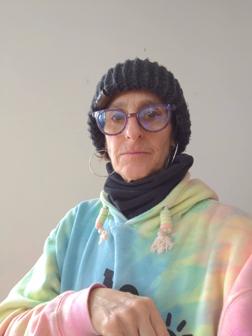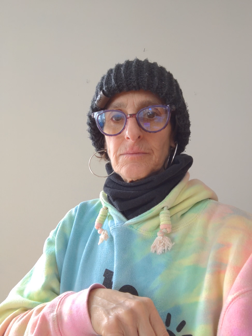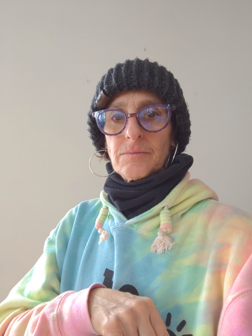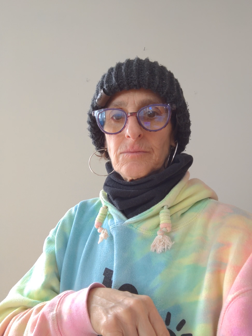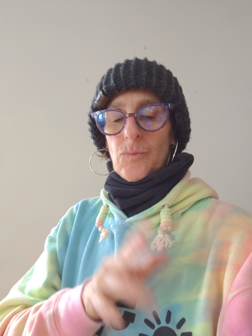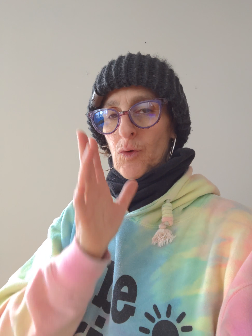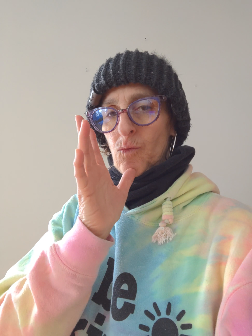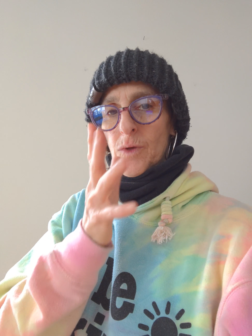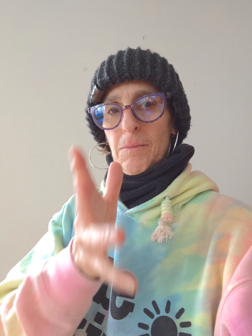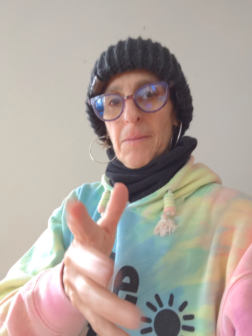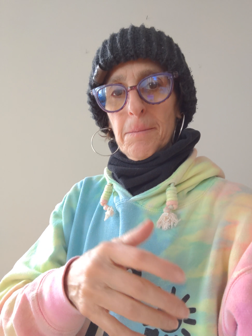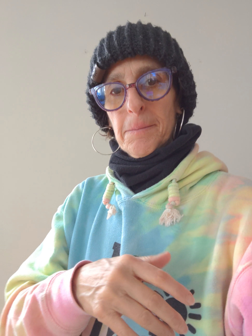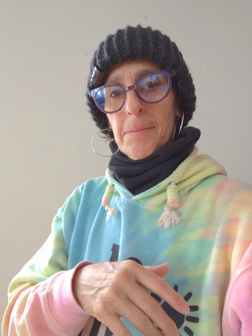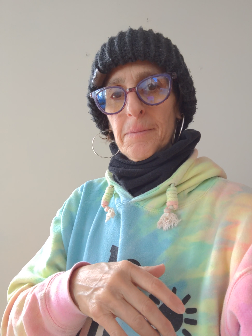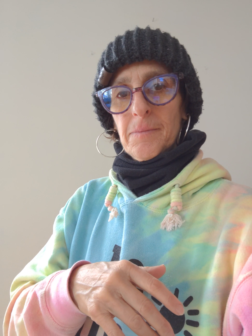grandma